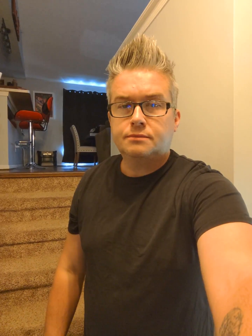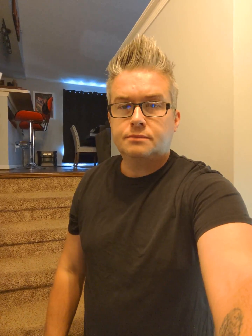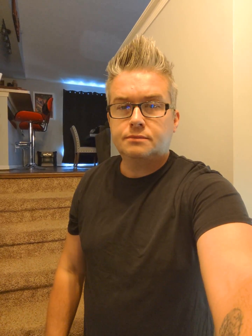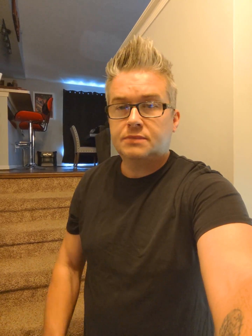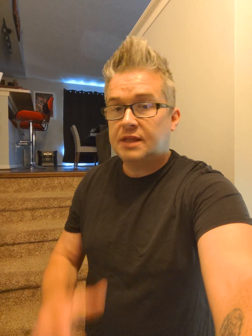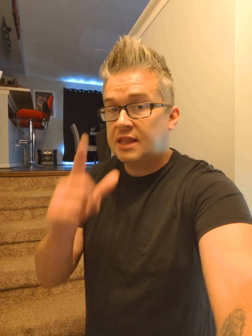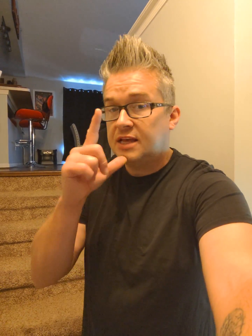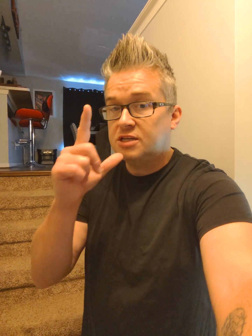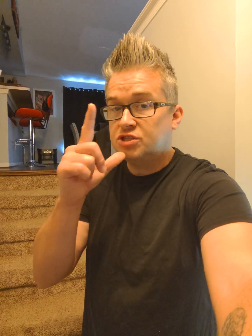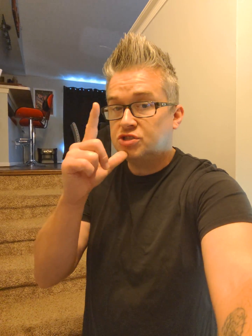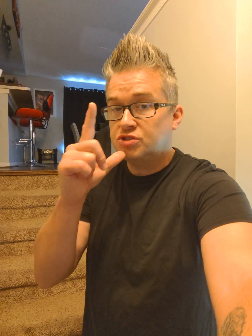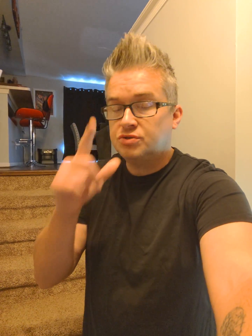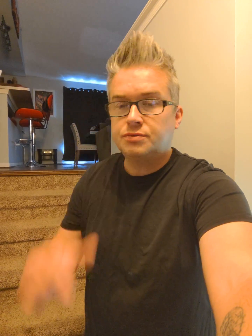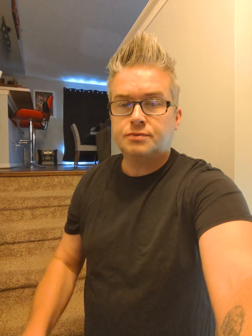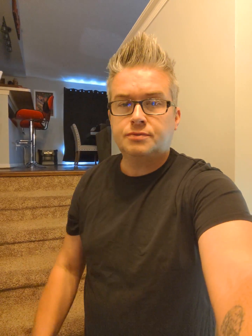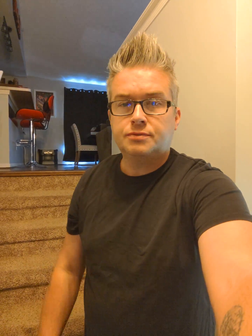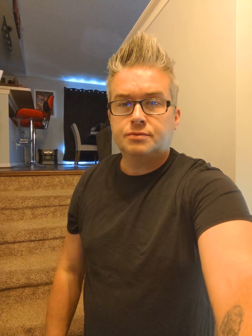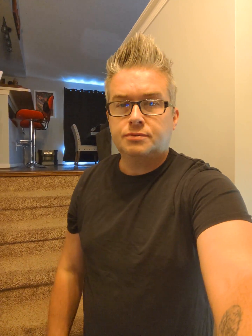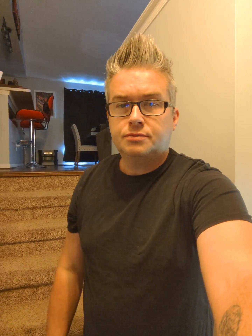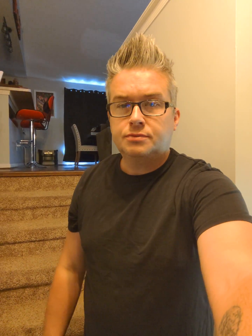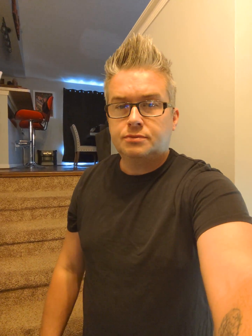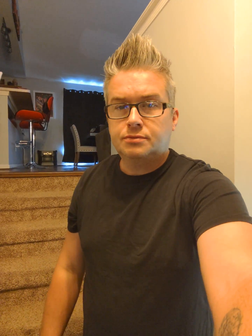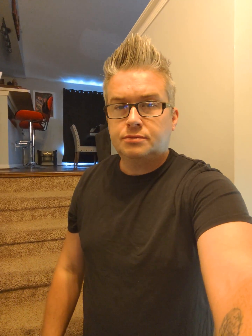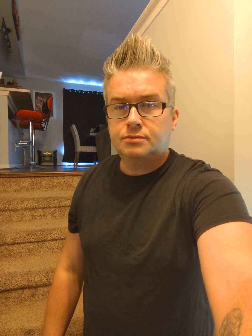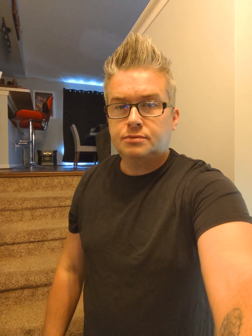lunch